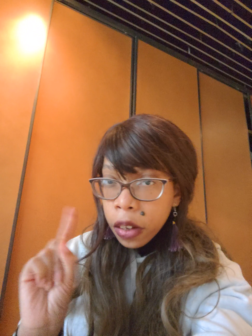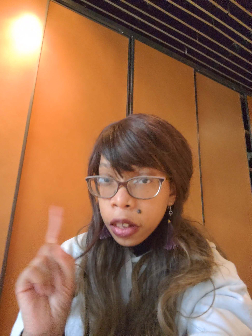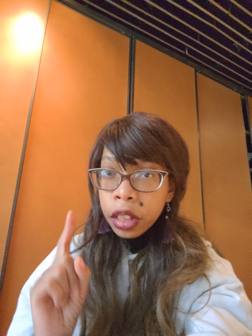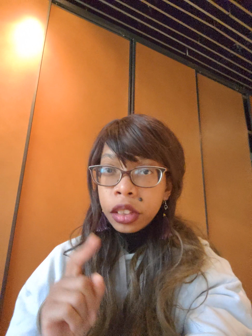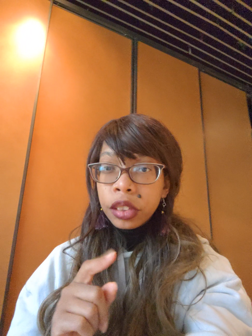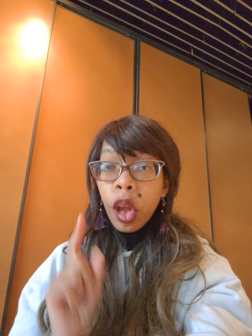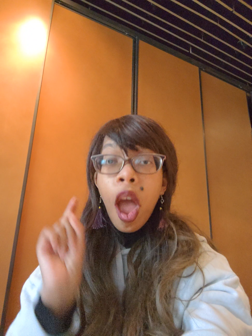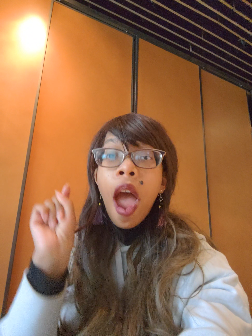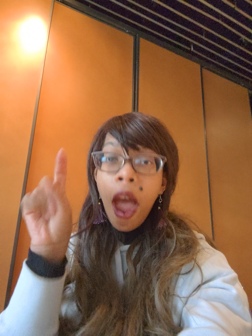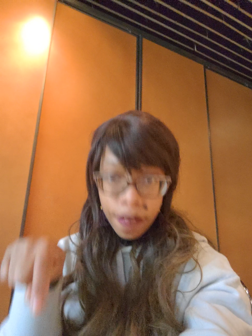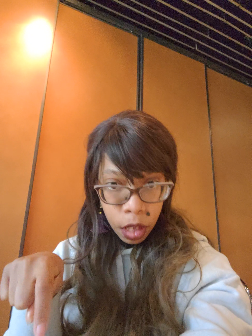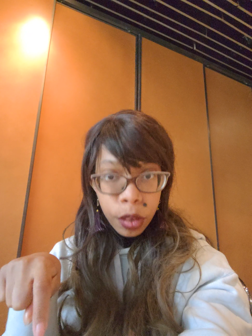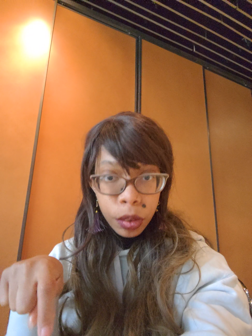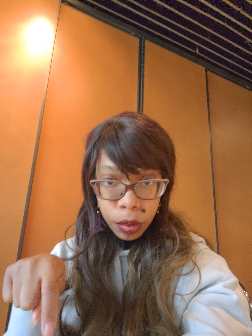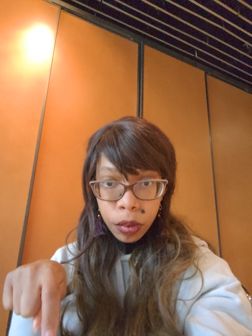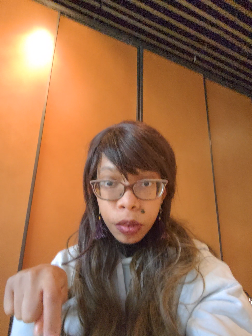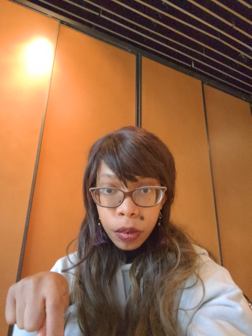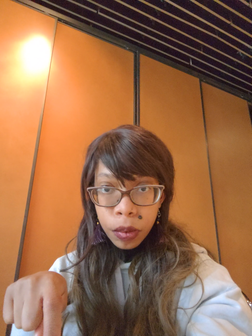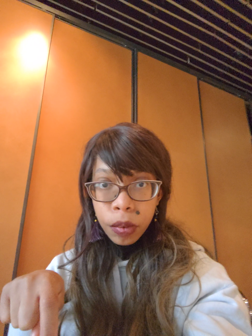have to